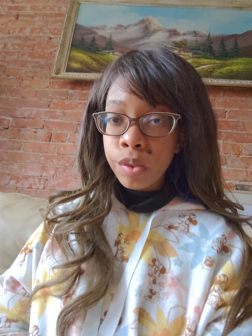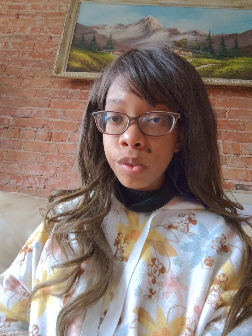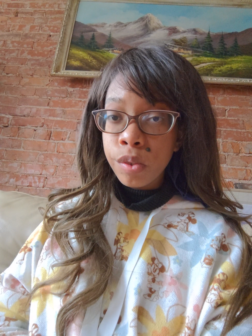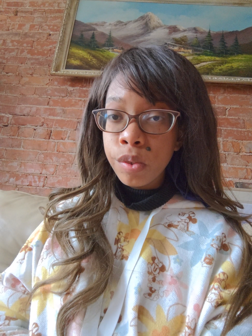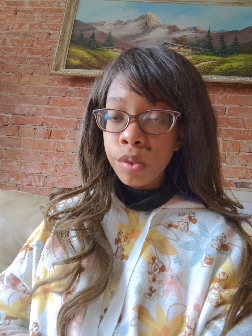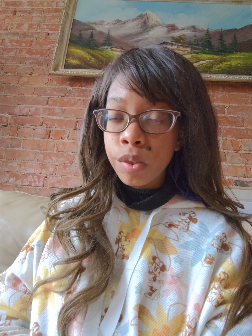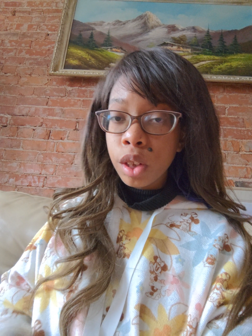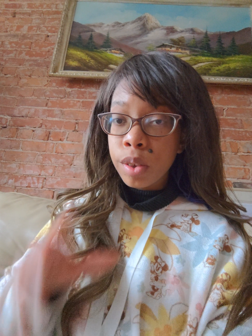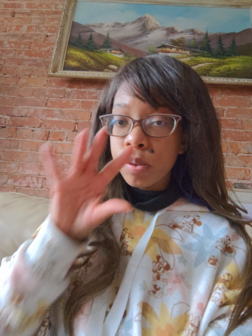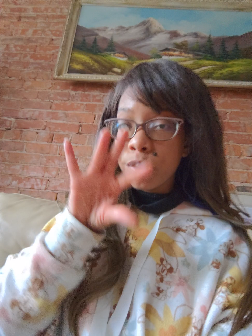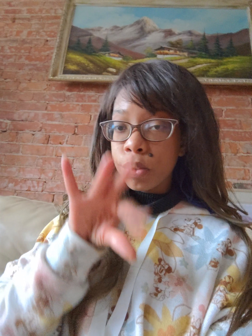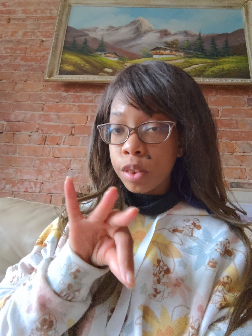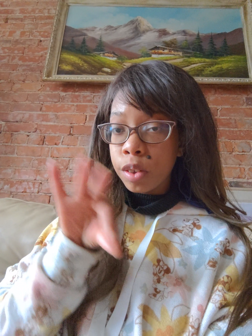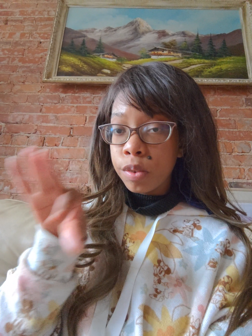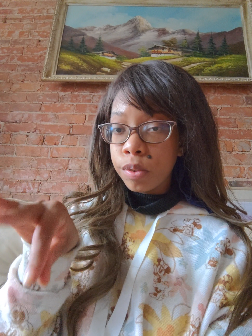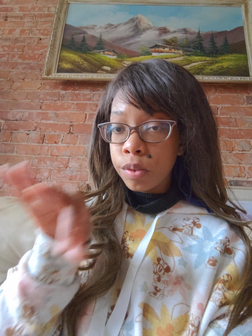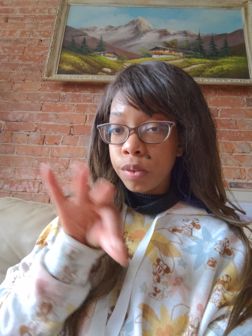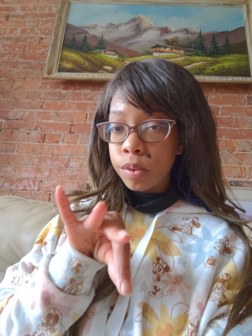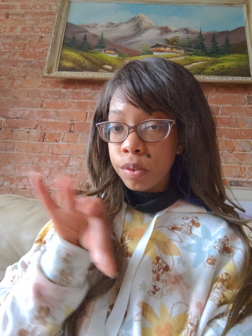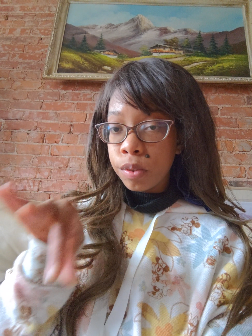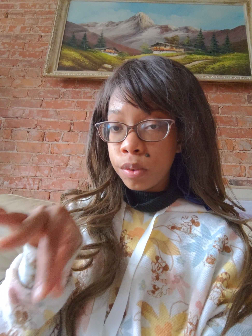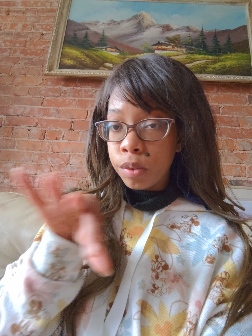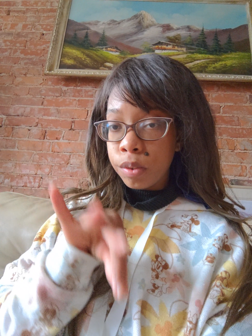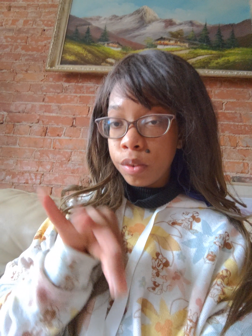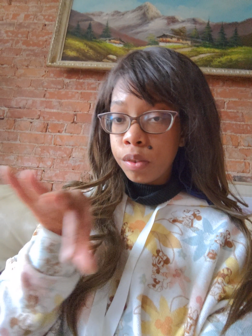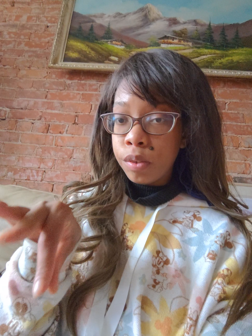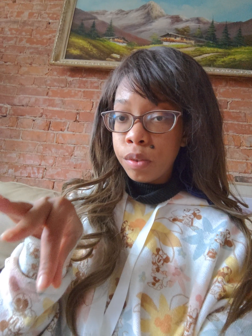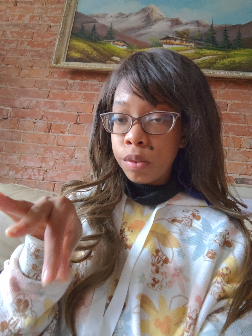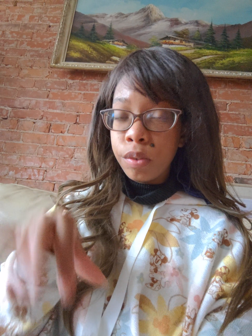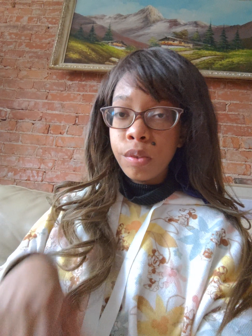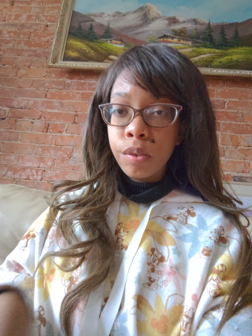french fries